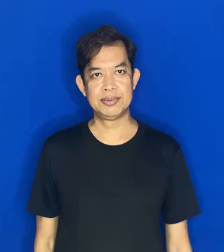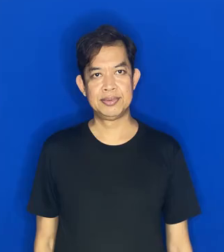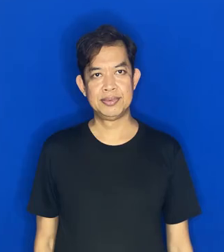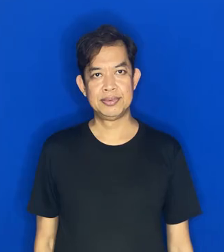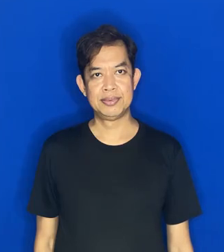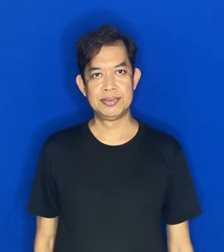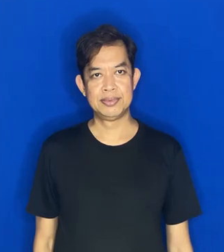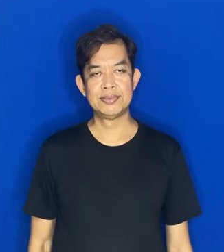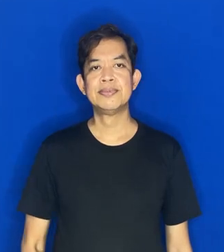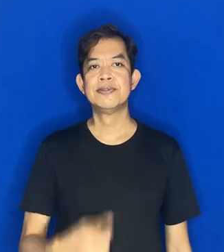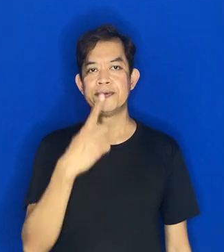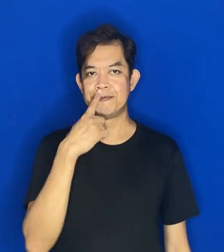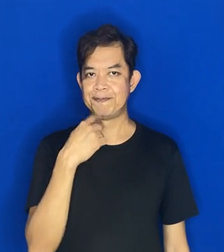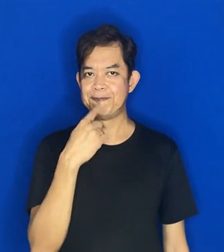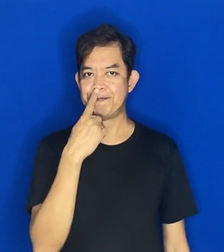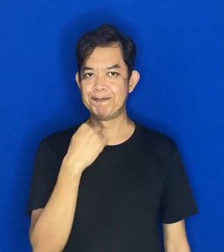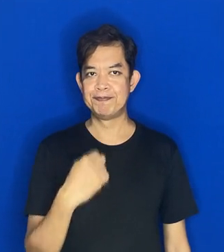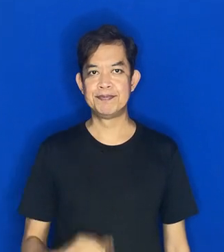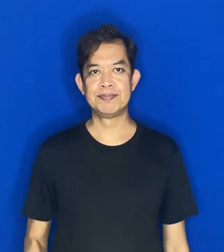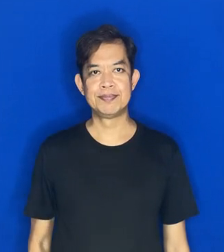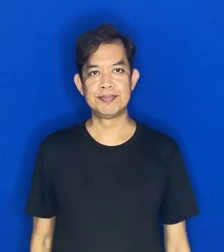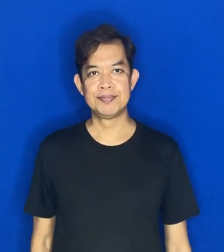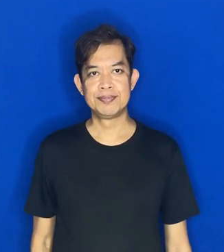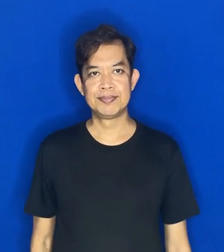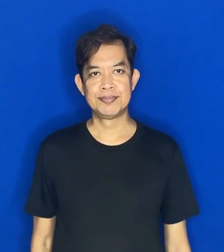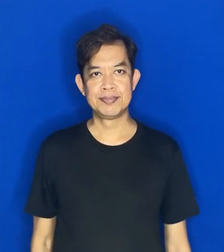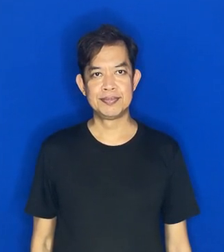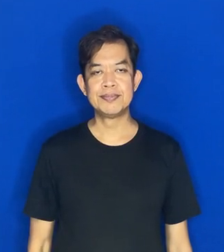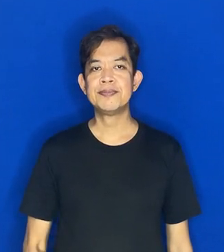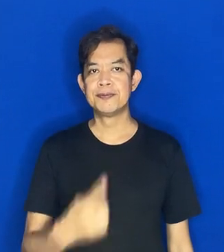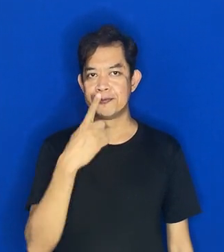red